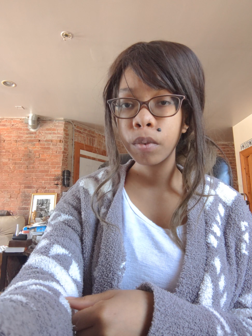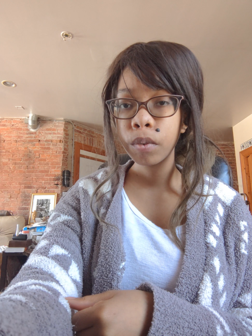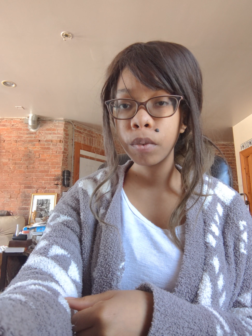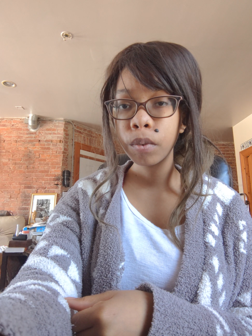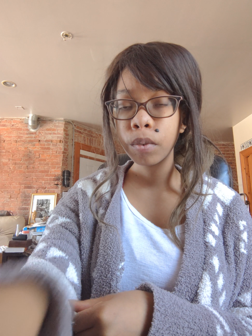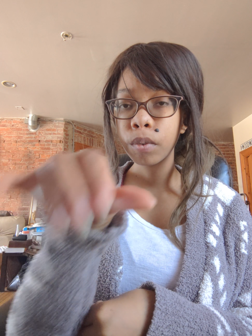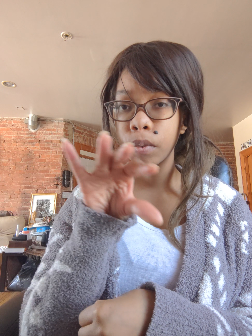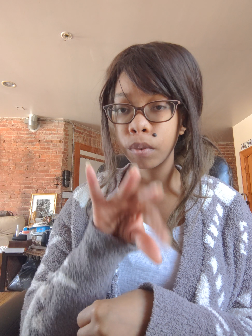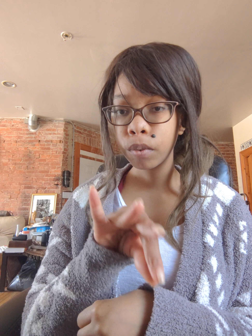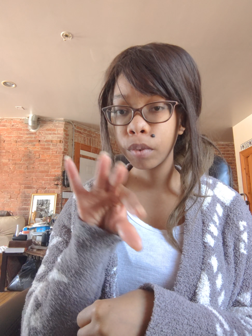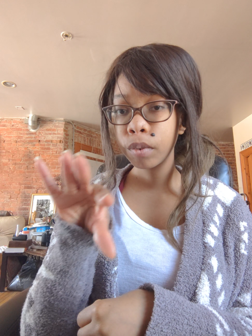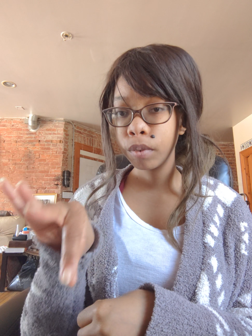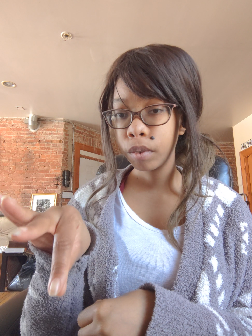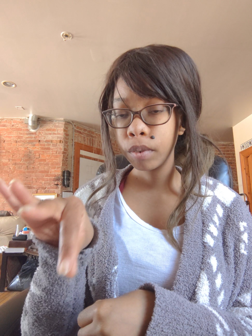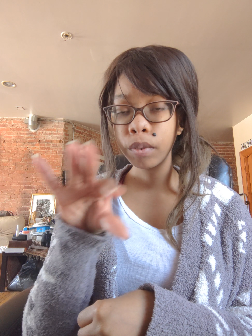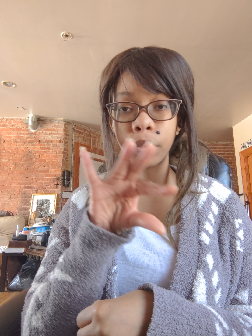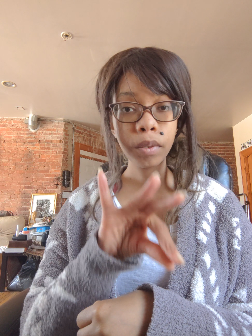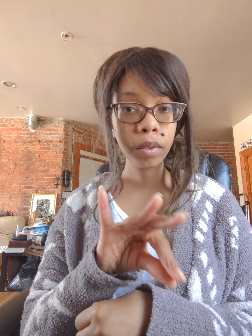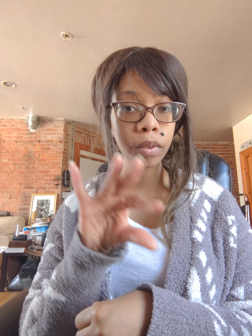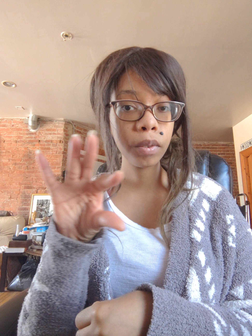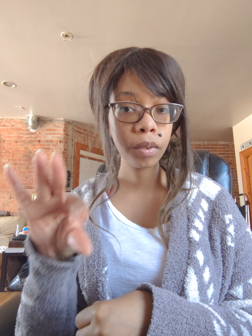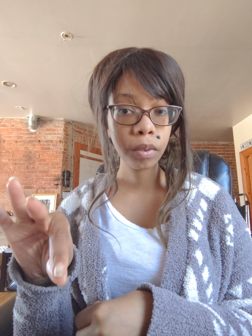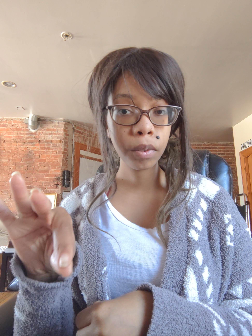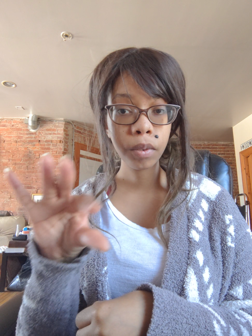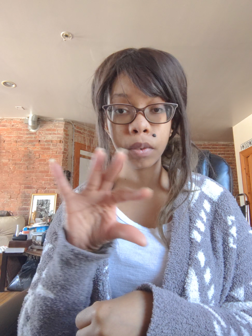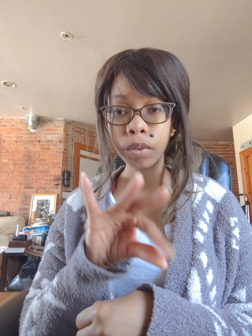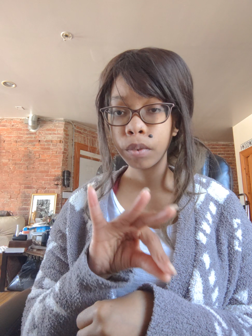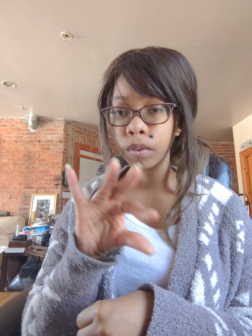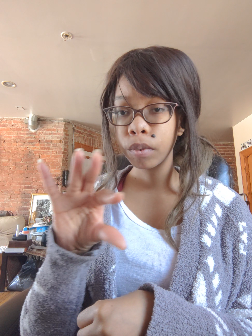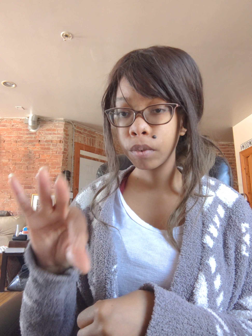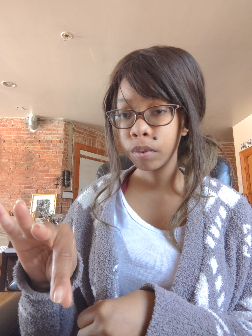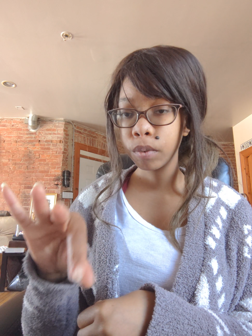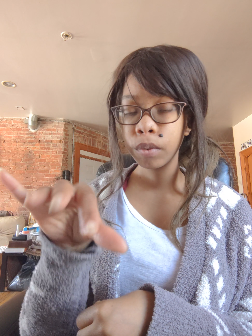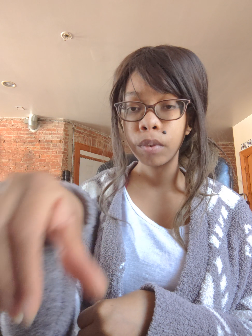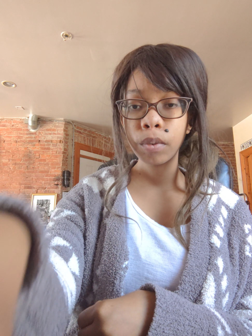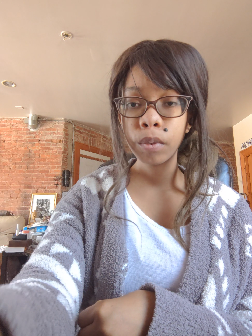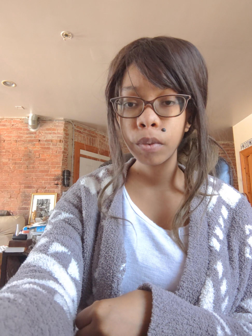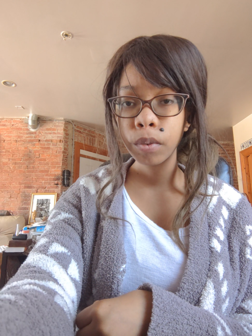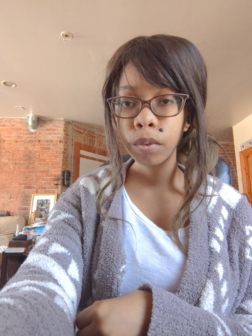french fries